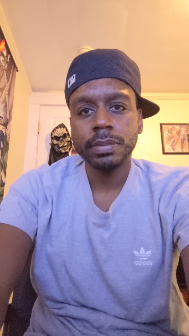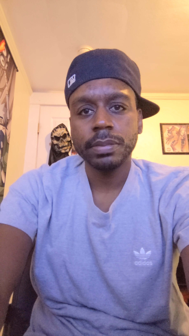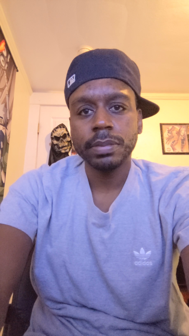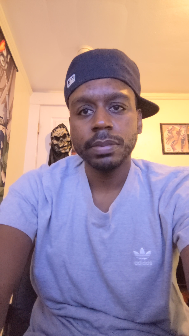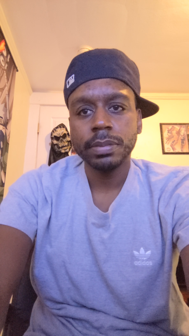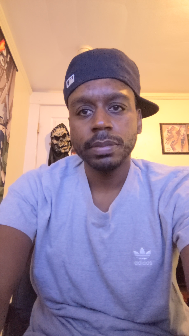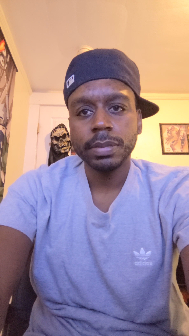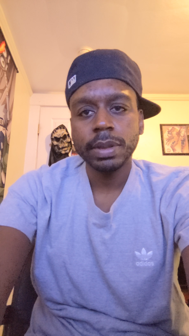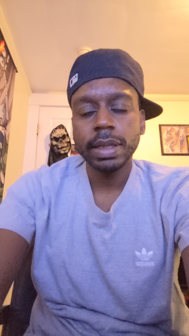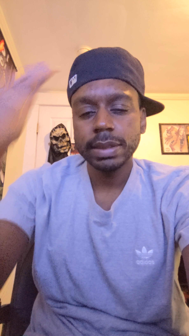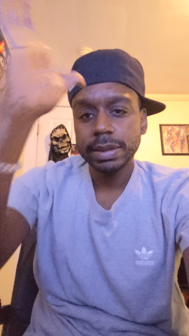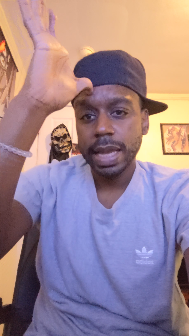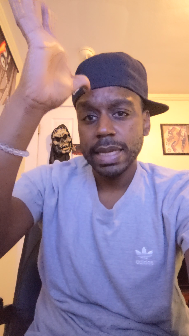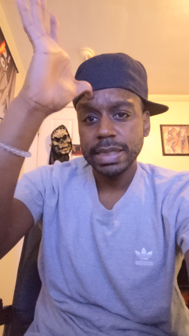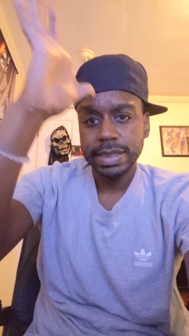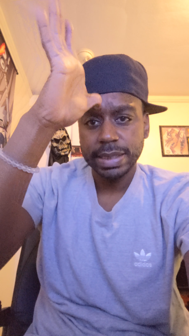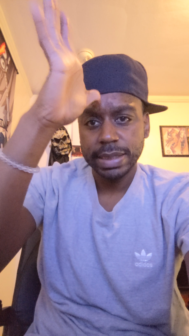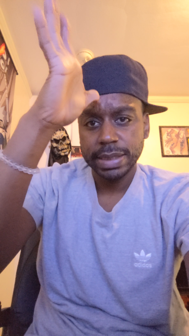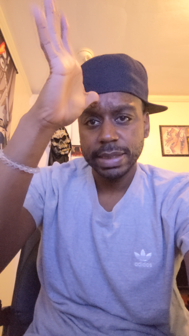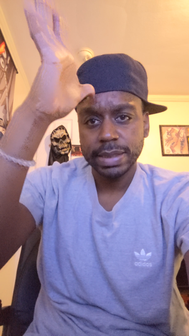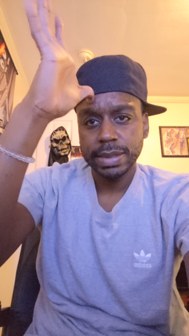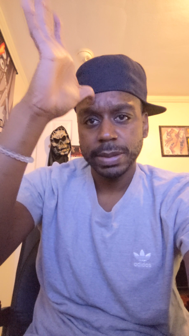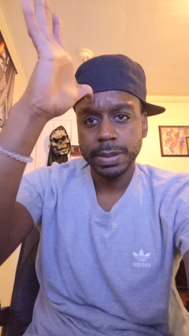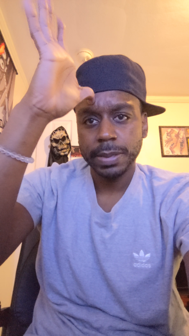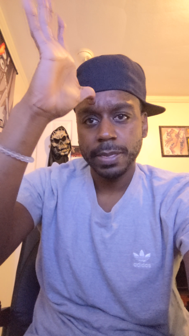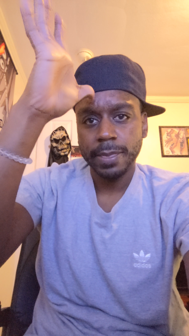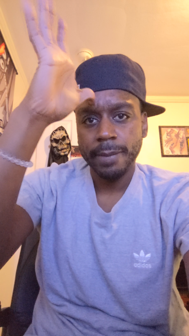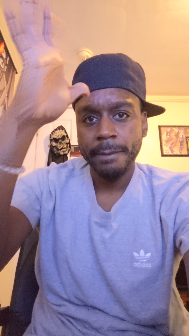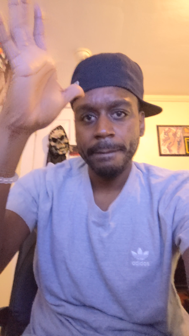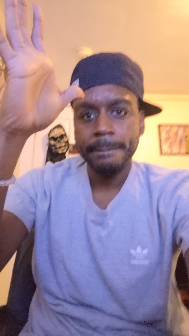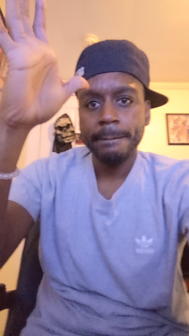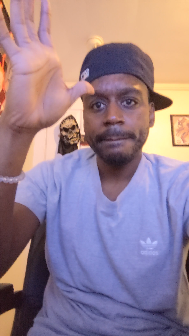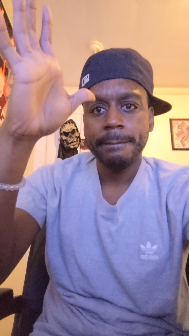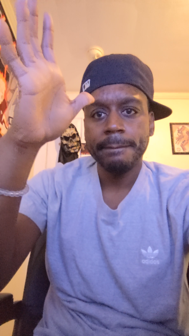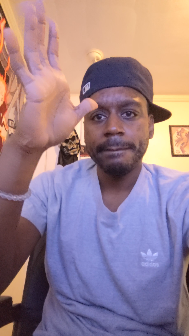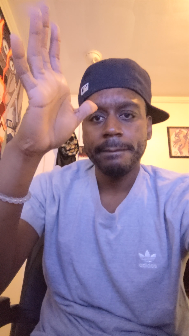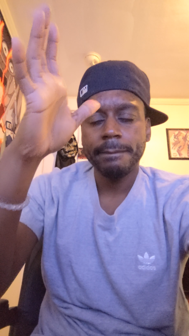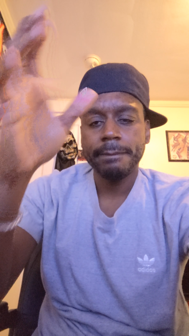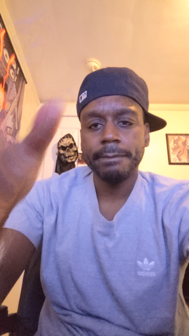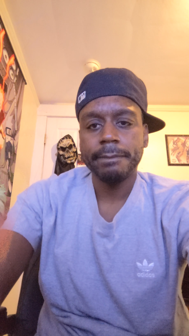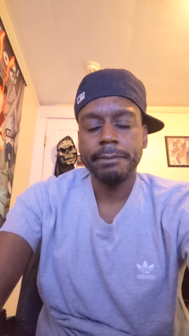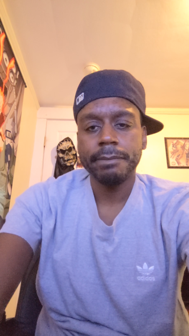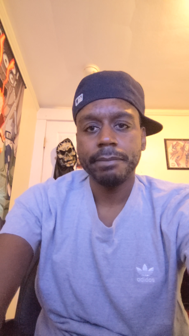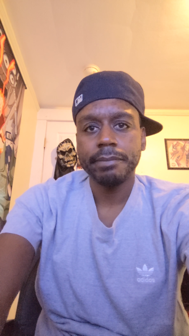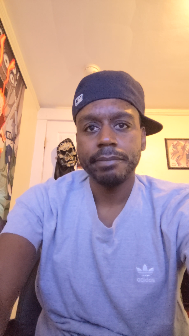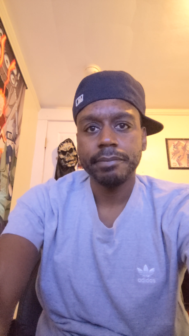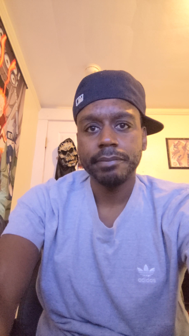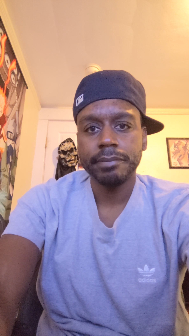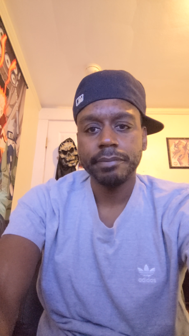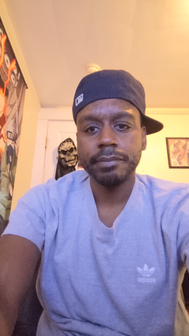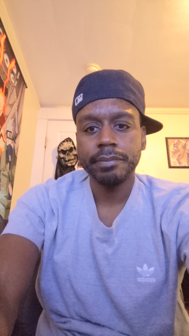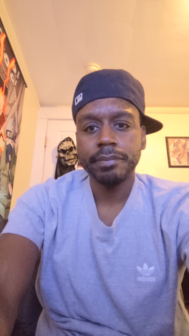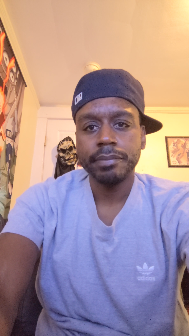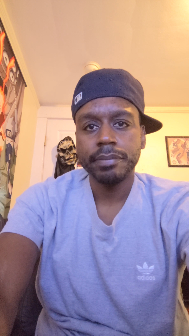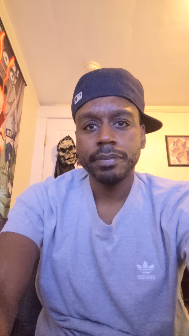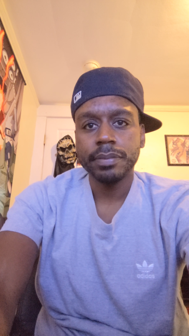daddy